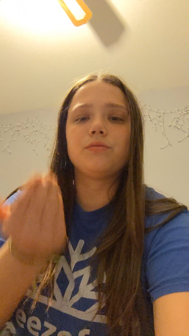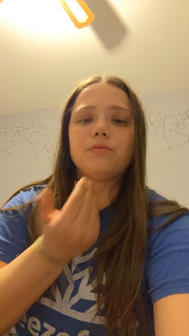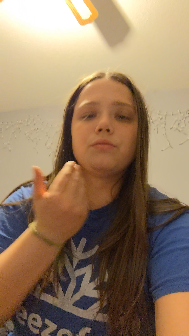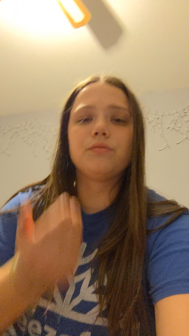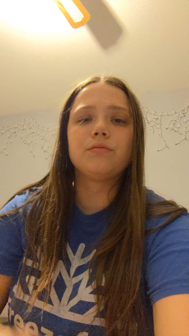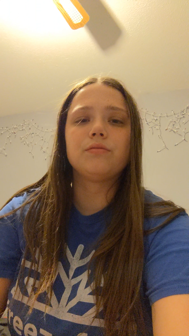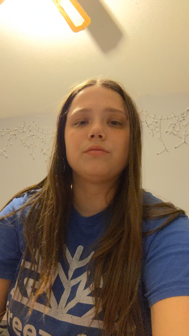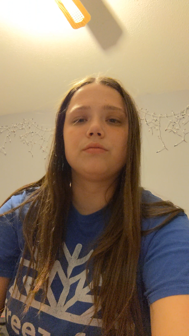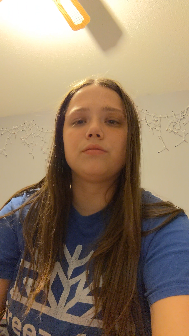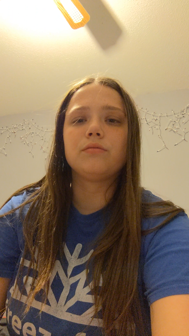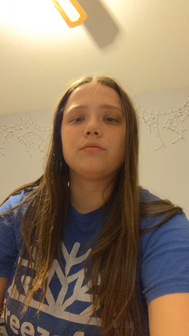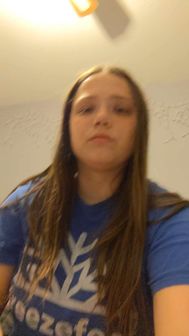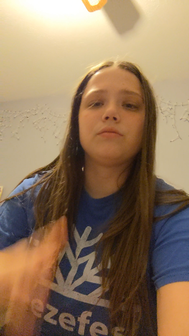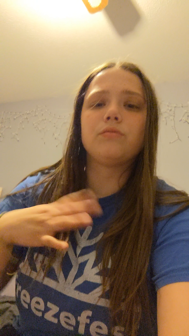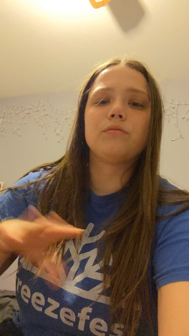dress